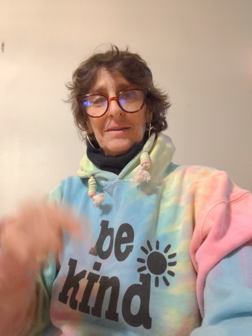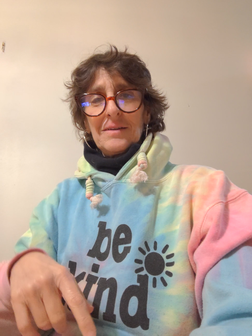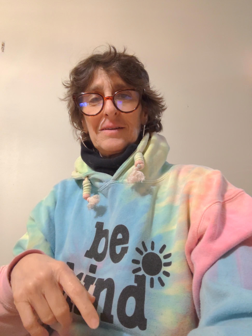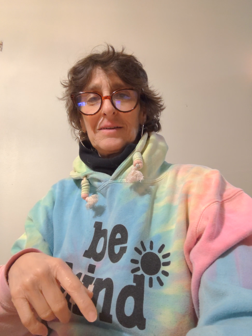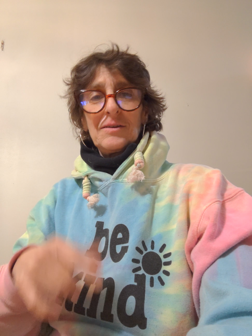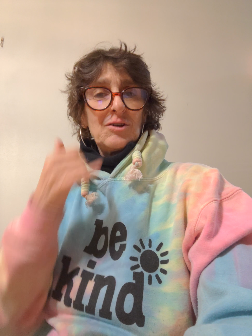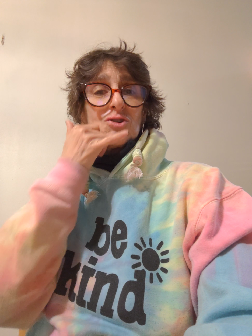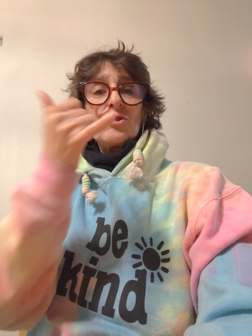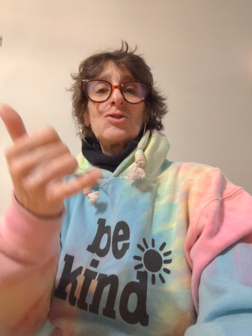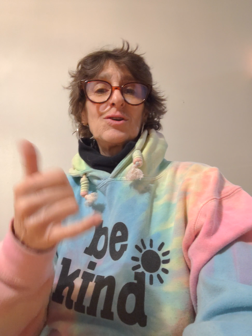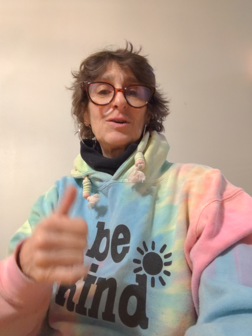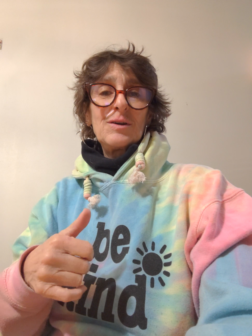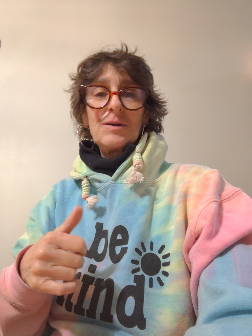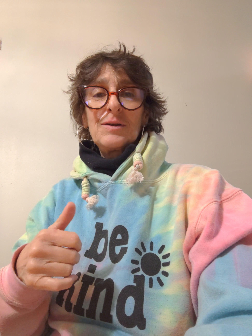call on the phone